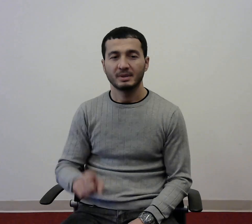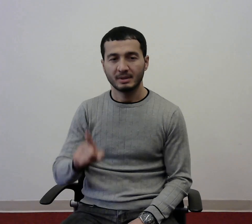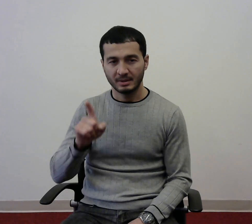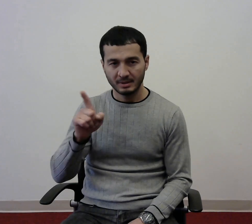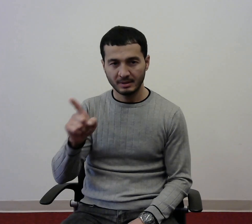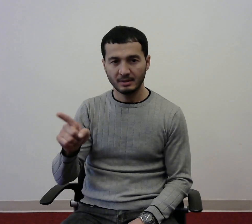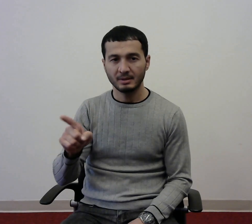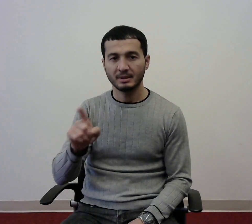onun